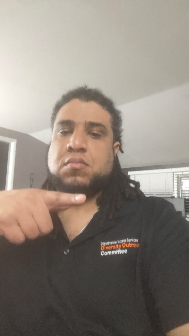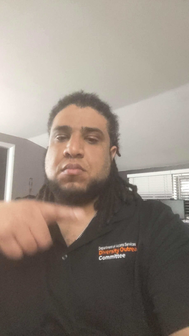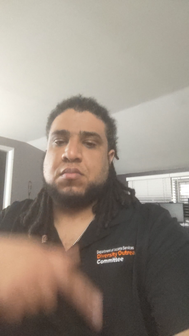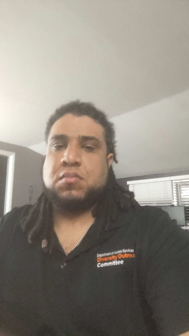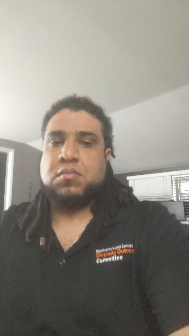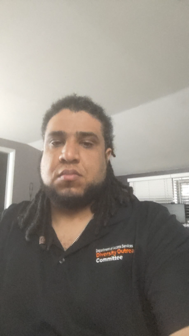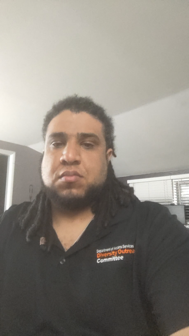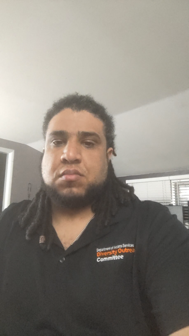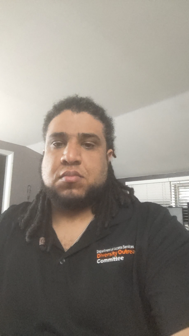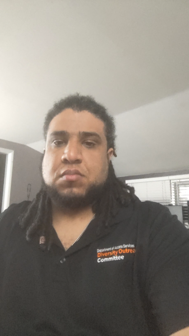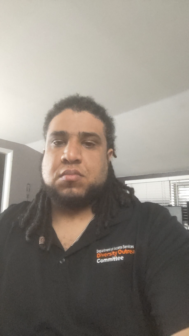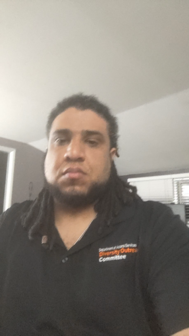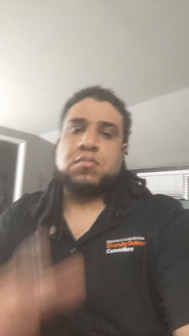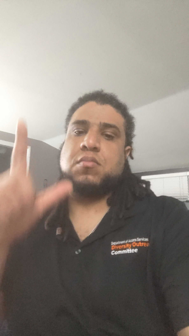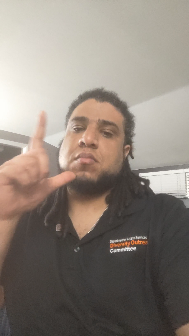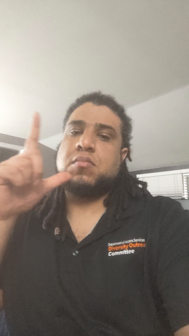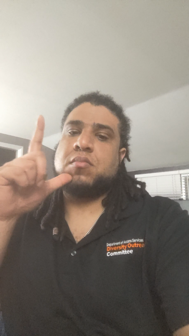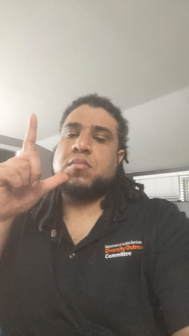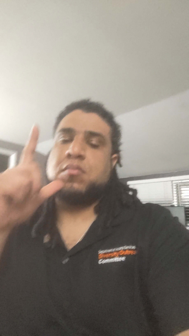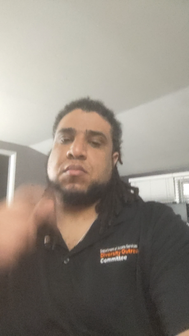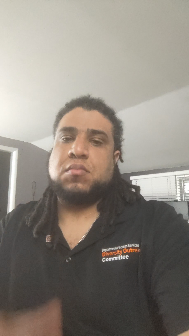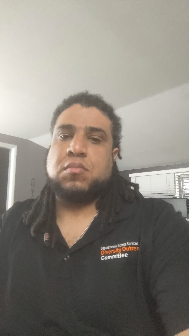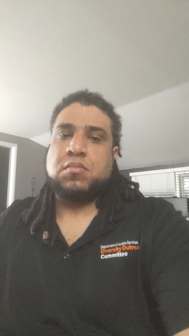lunch